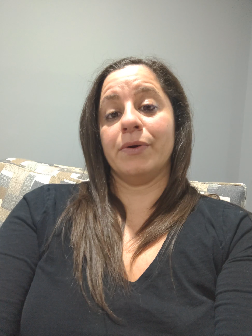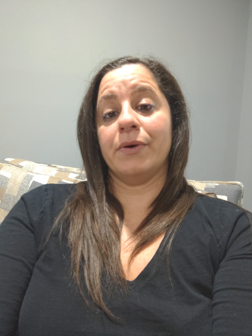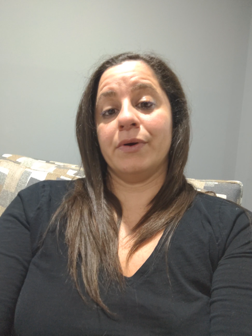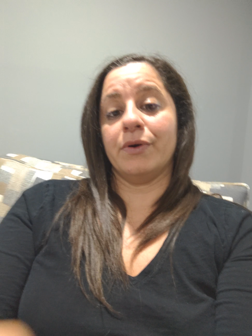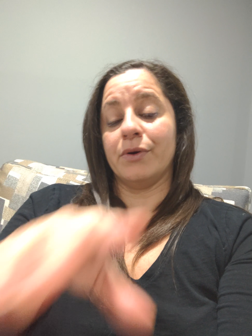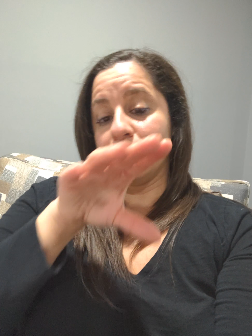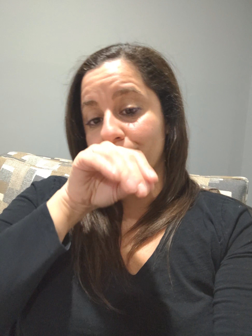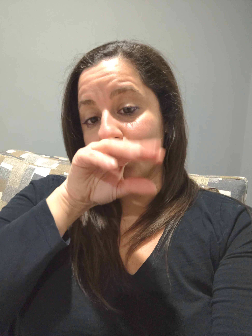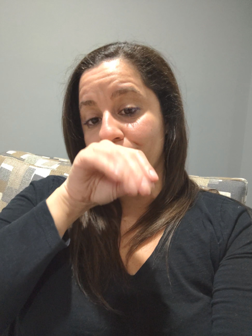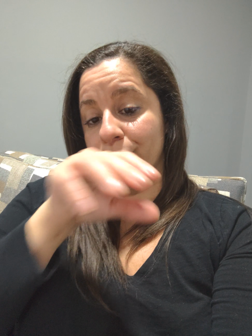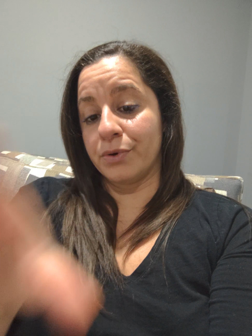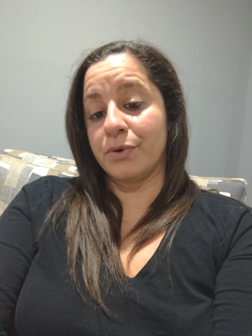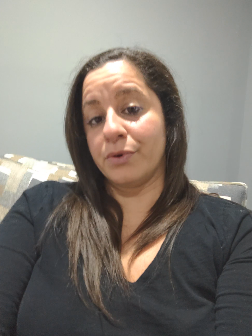goose